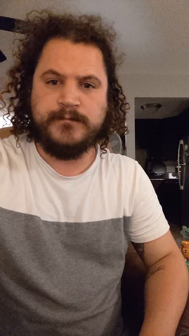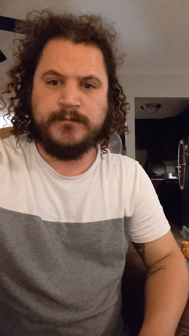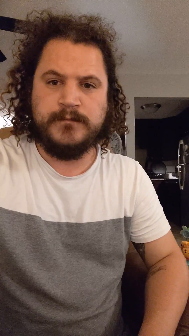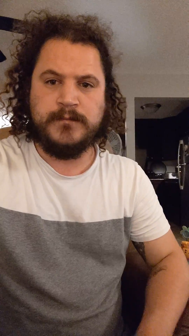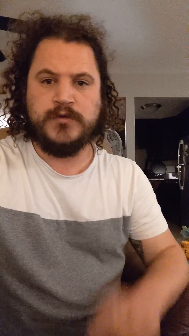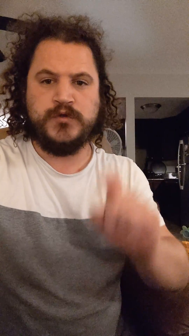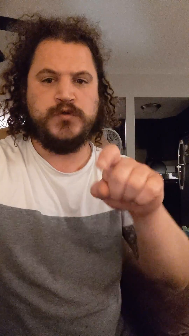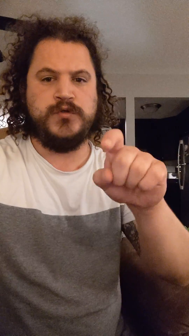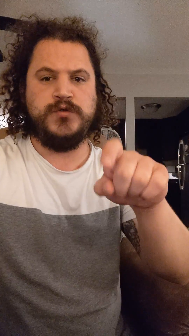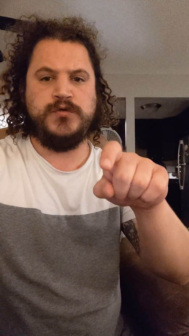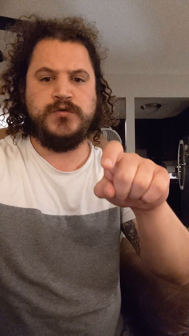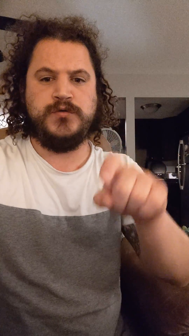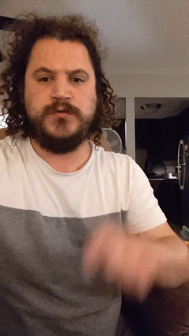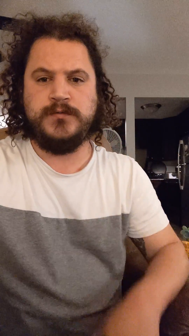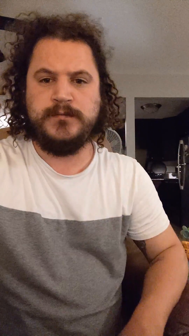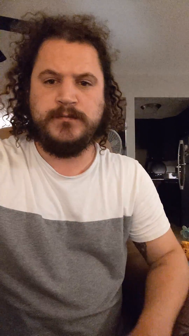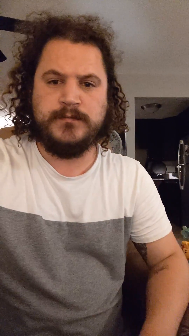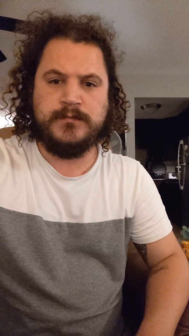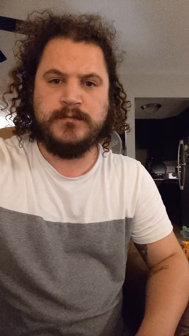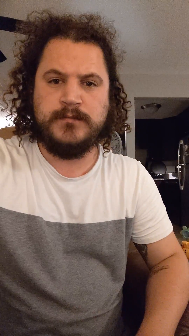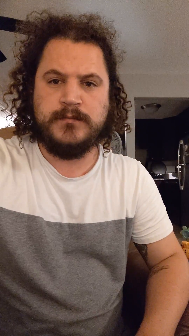should